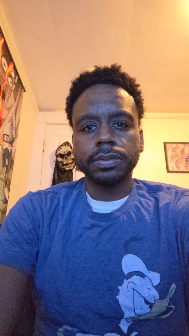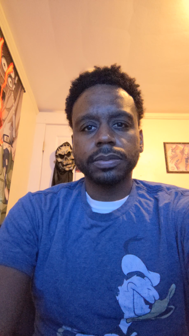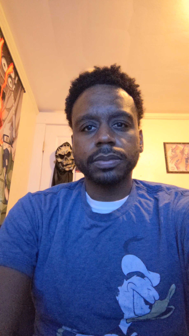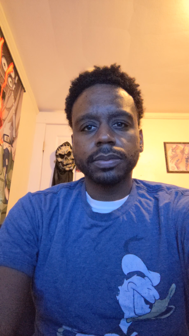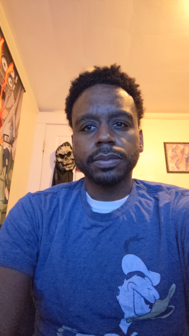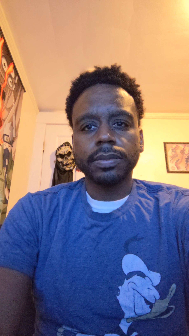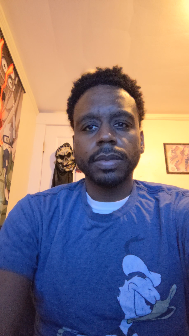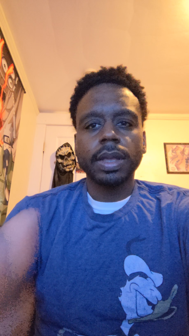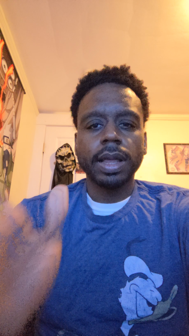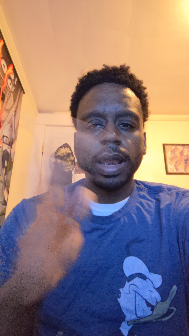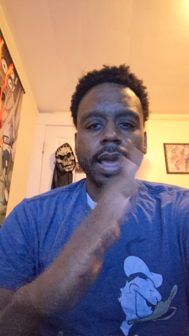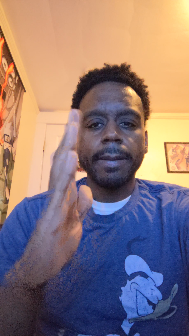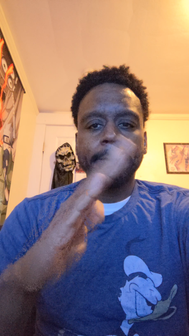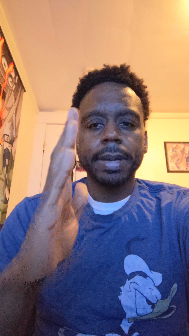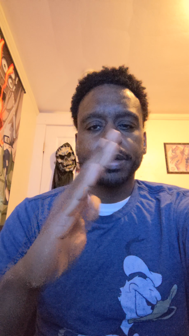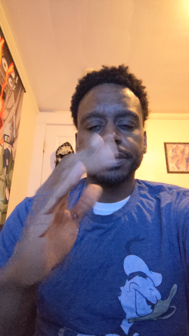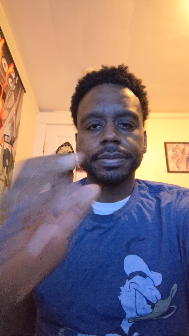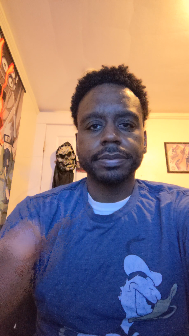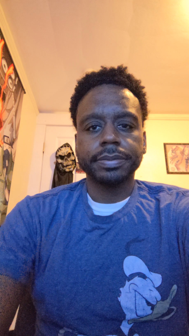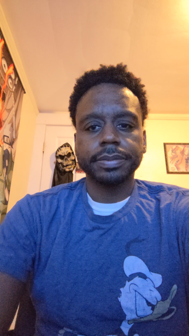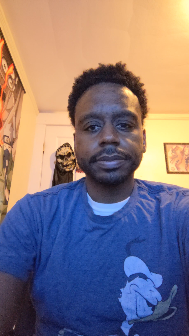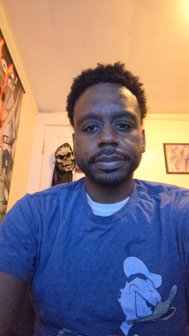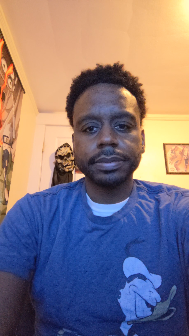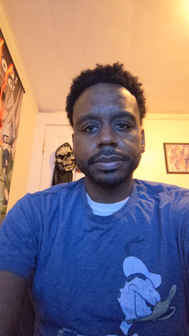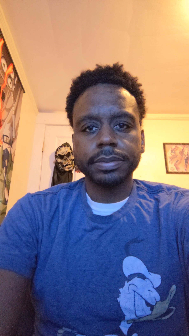clap